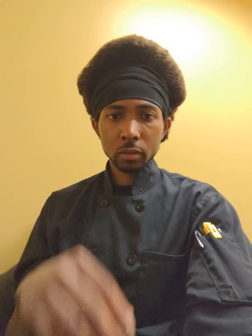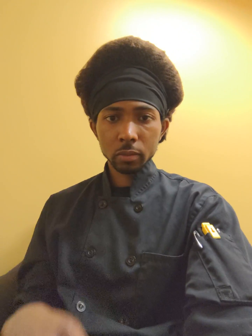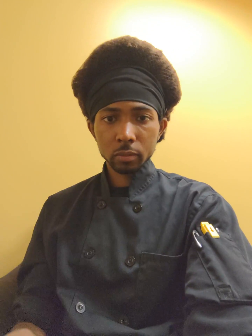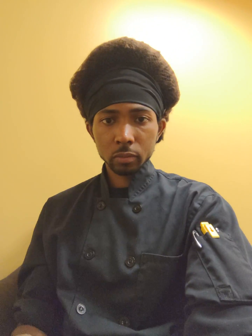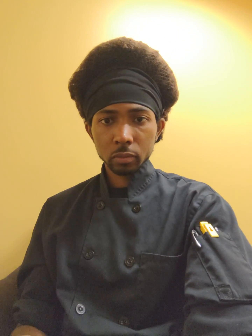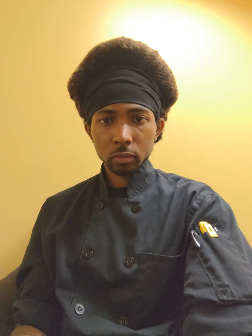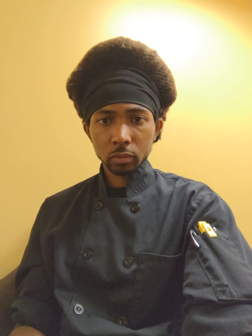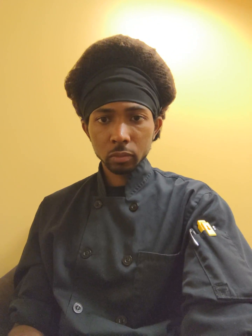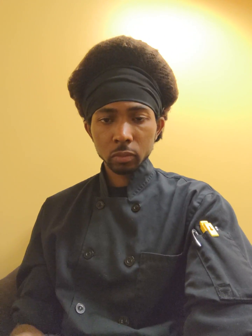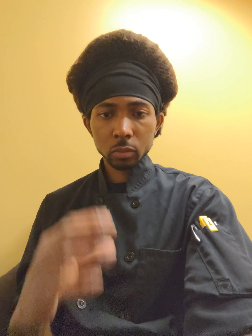ball